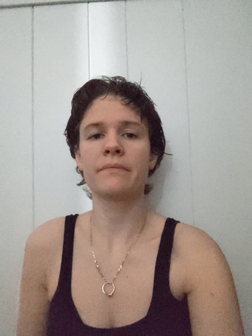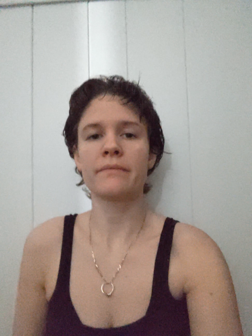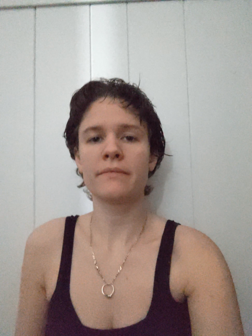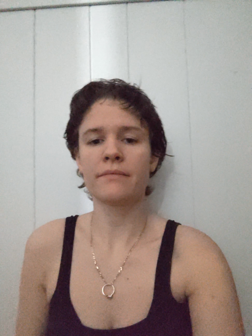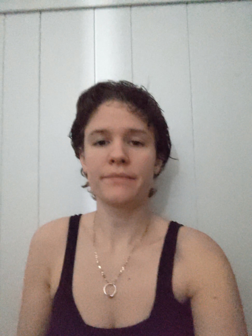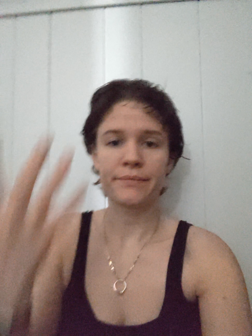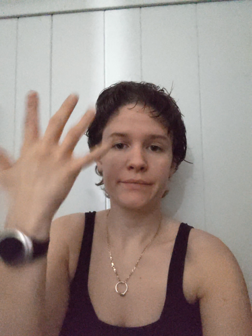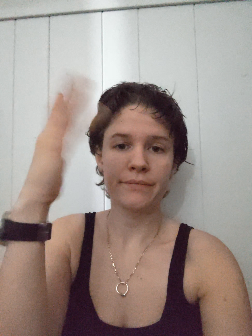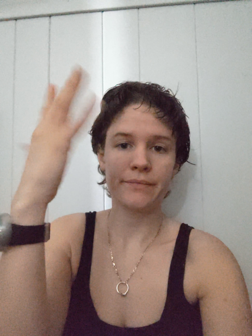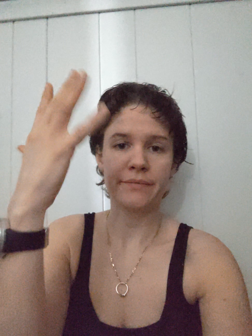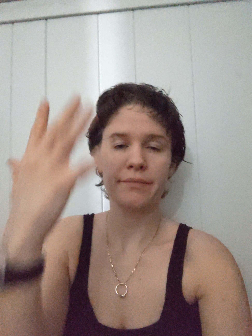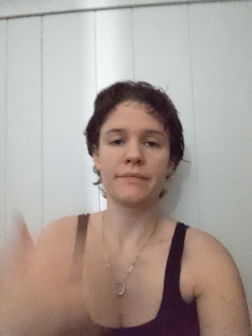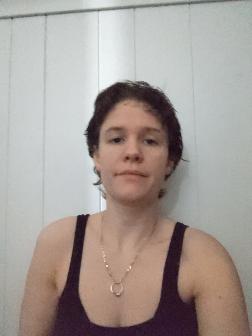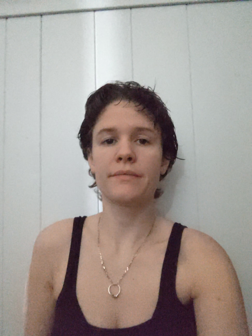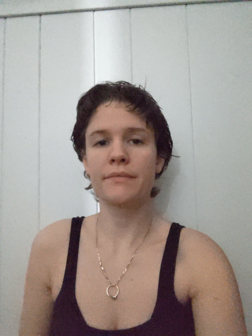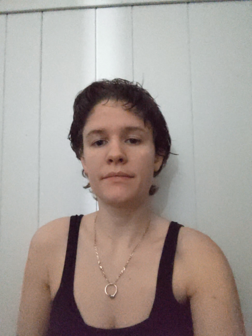tree